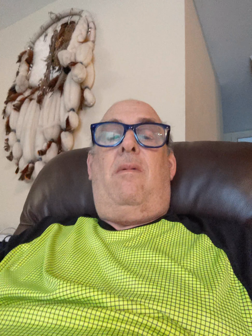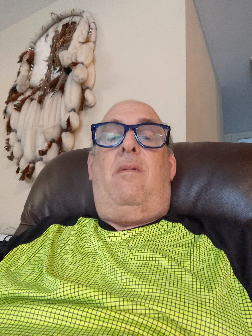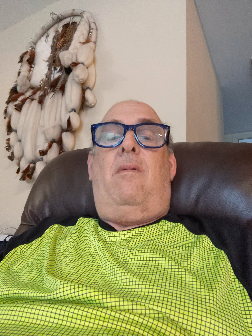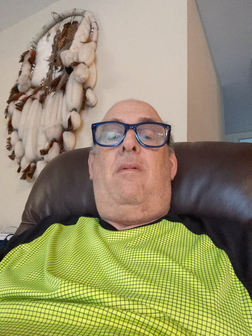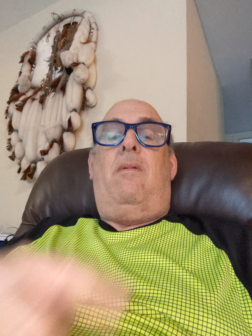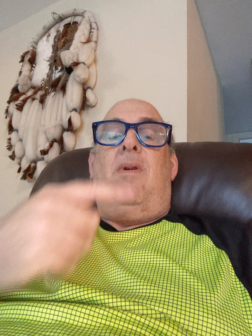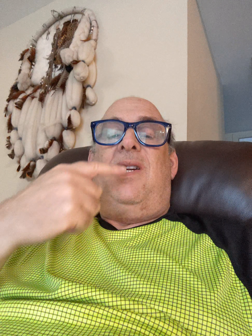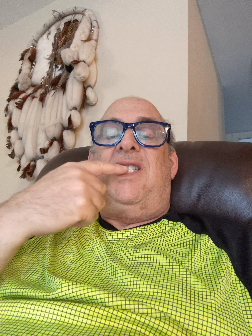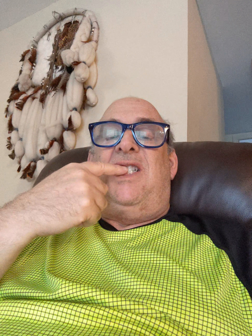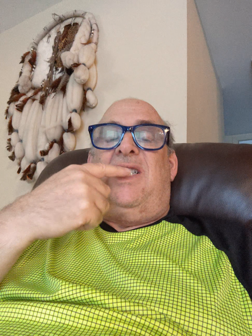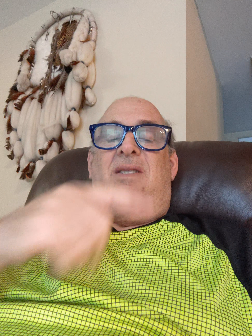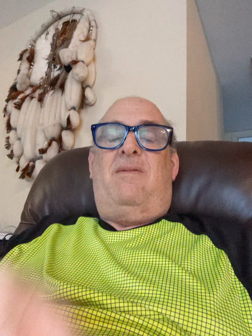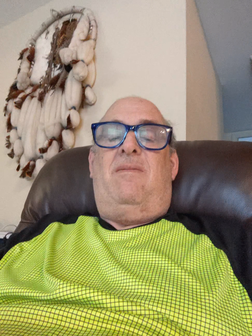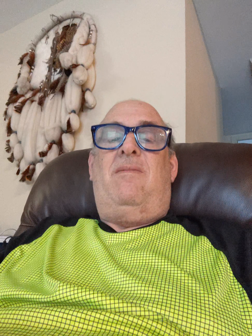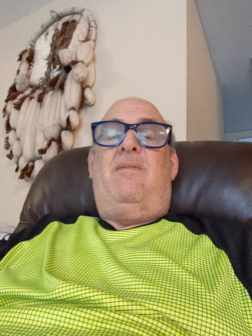tooth